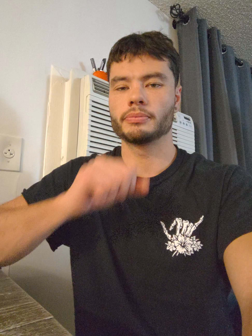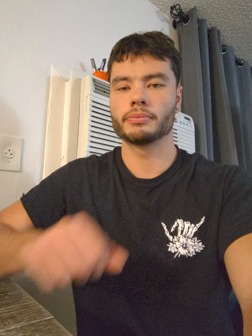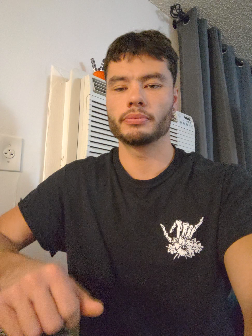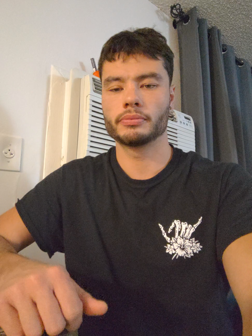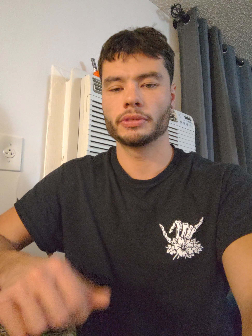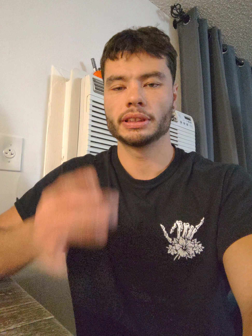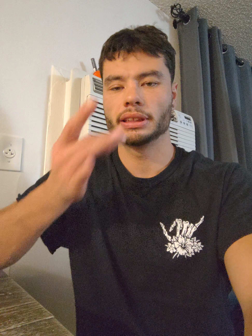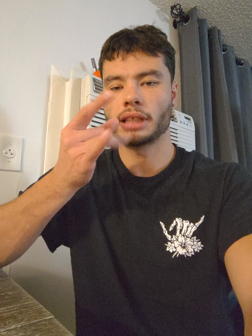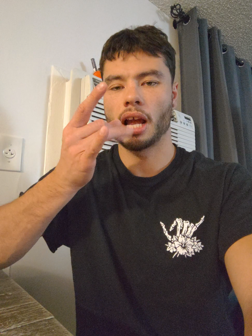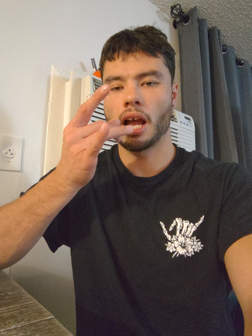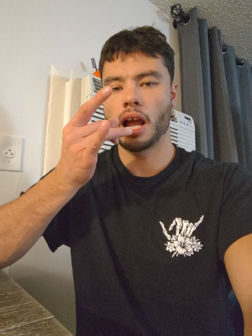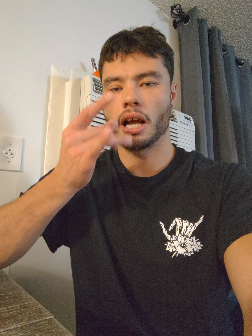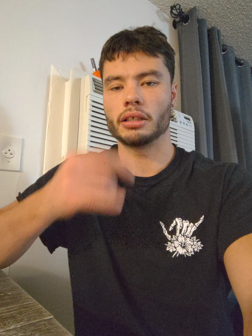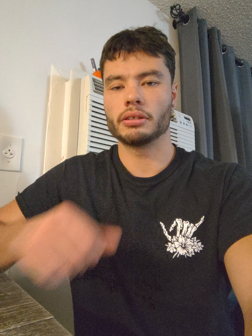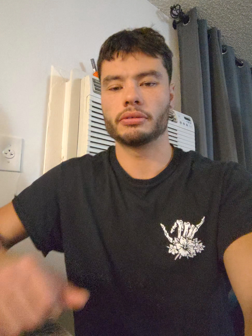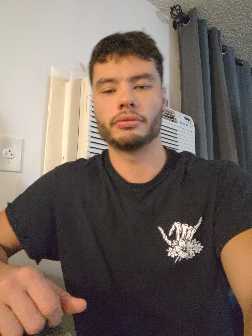snack